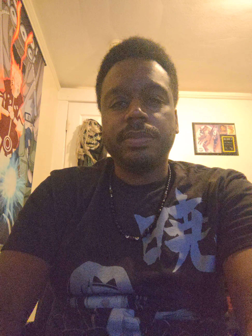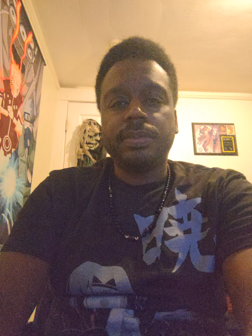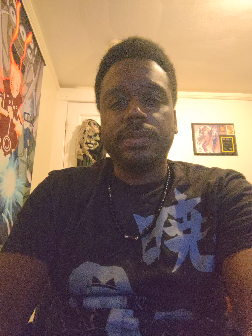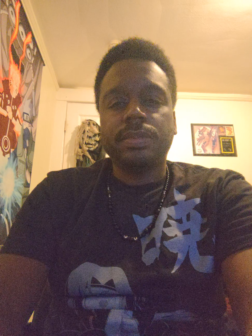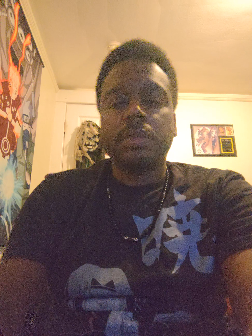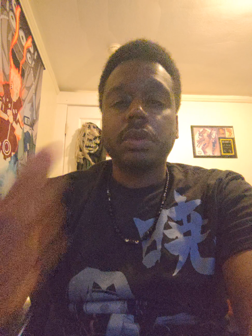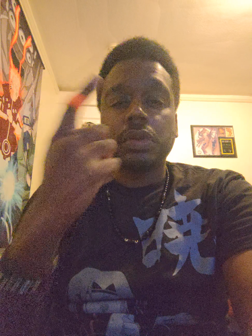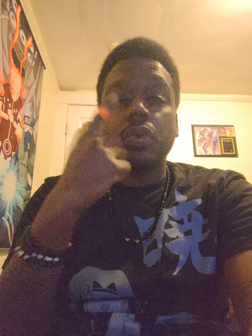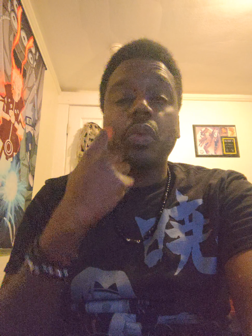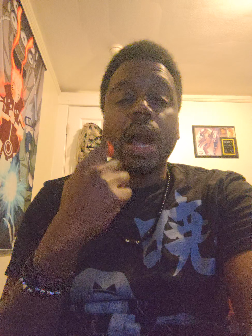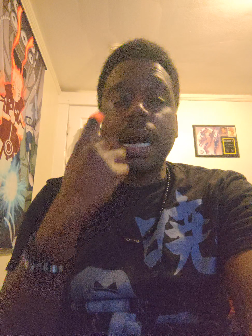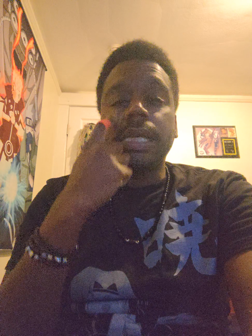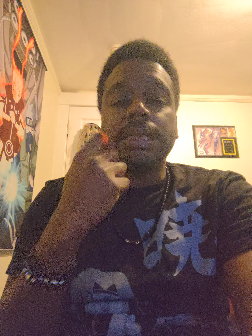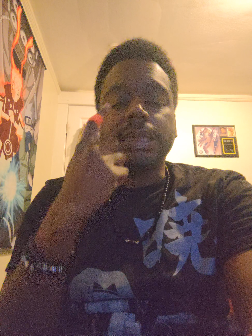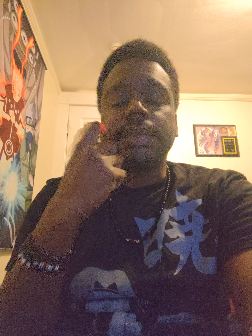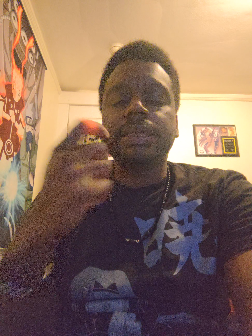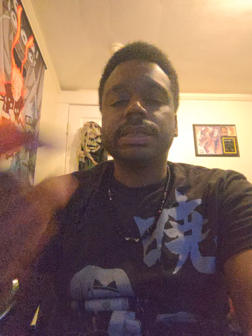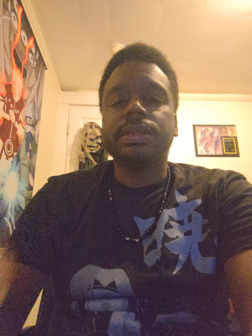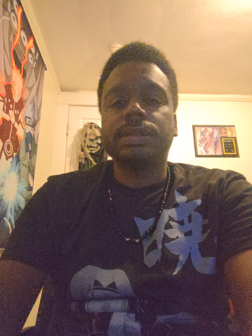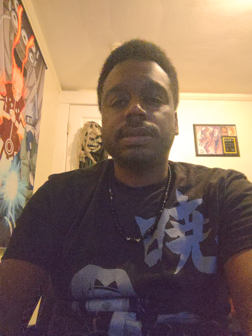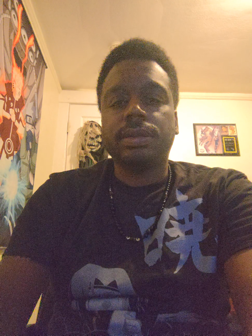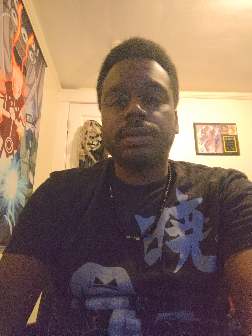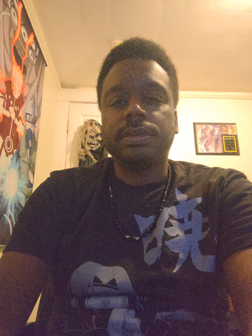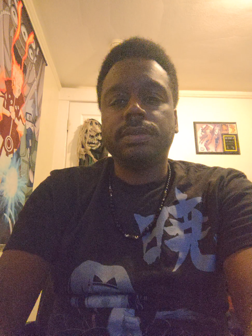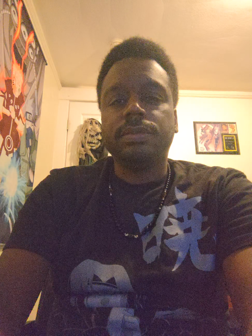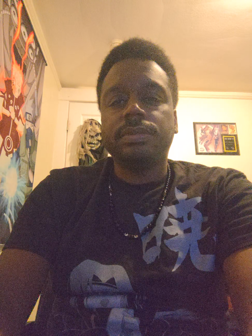cry